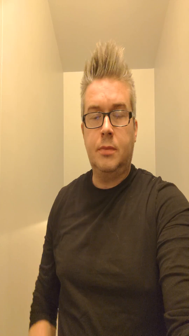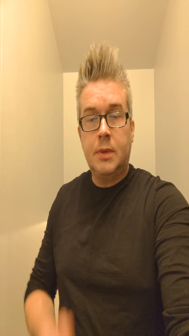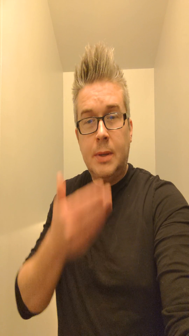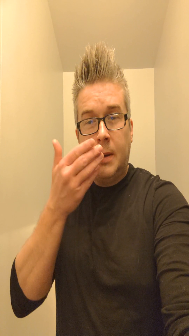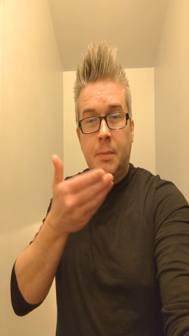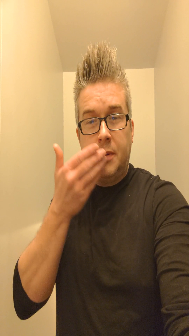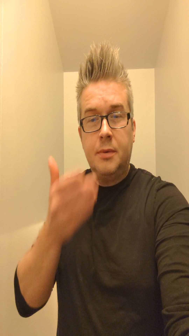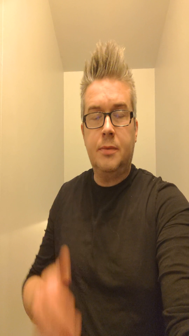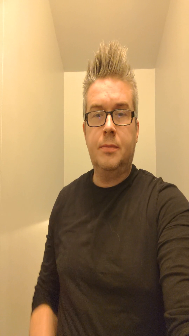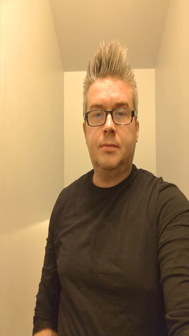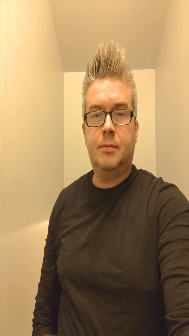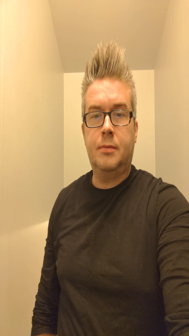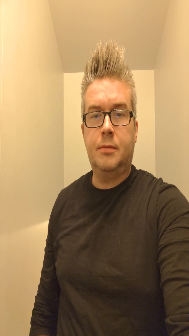cereal